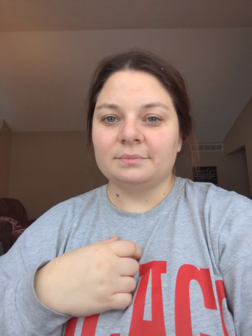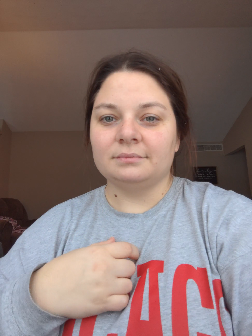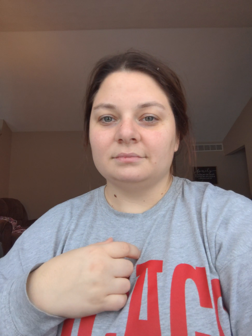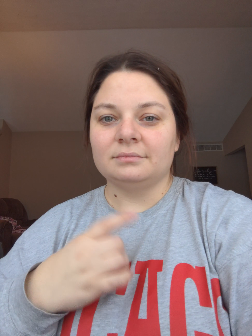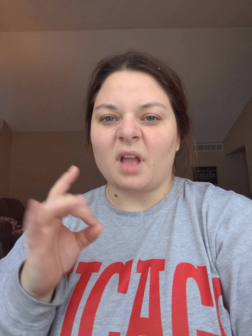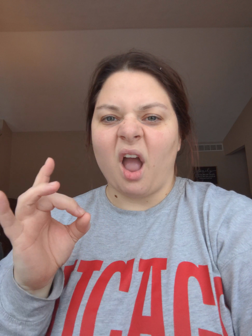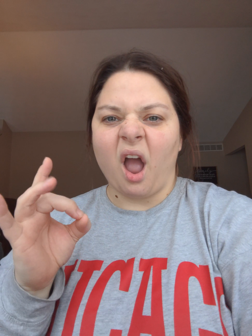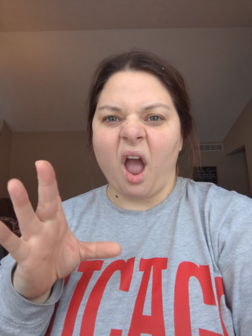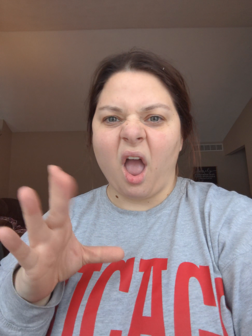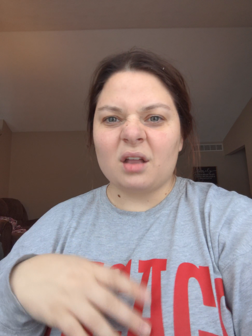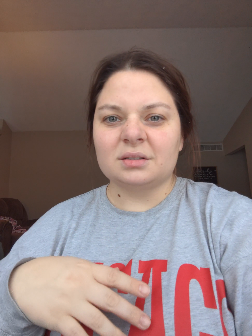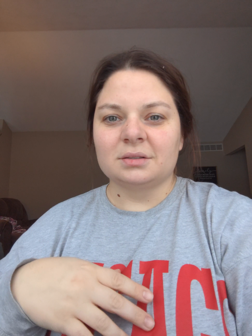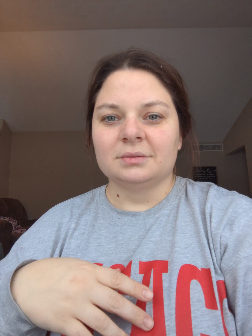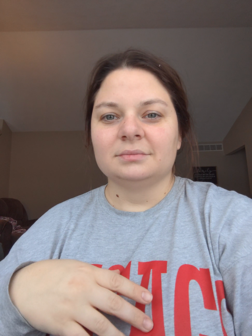hate